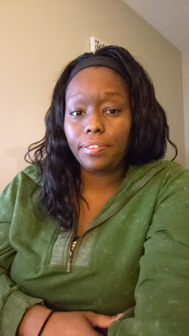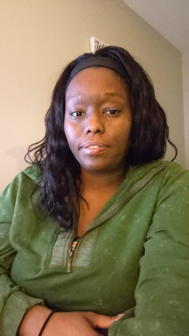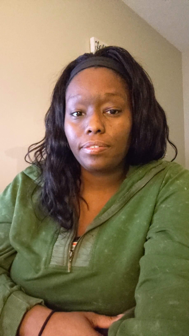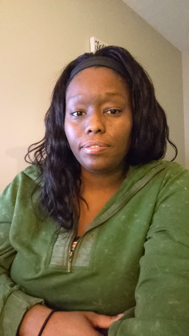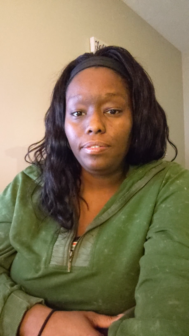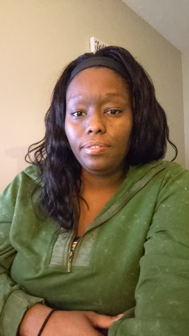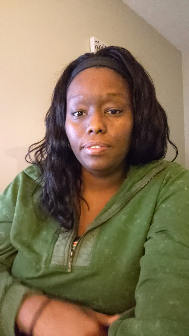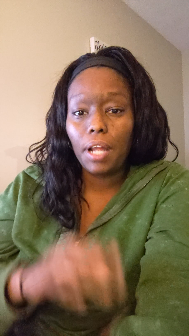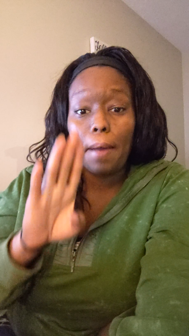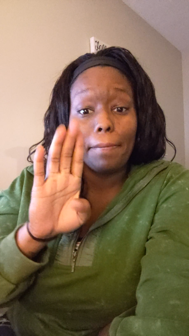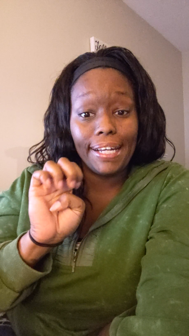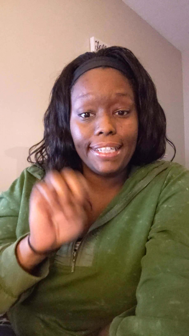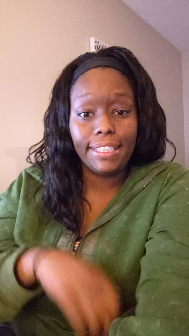be